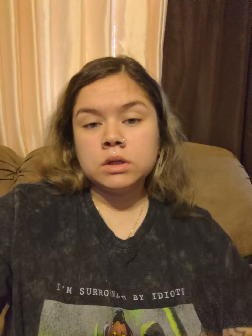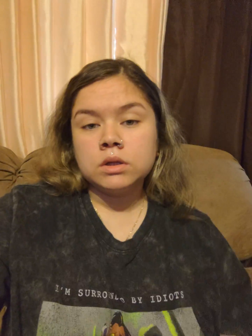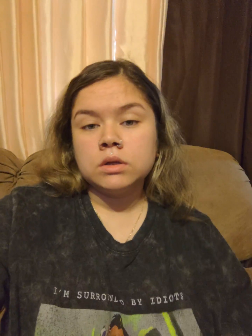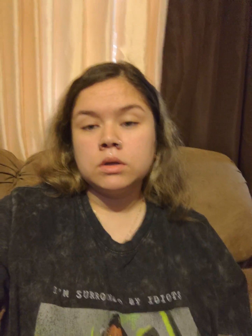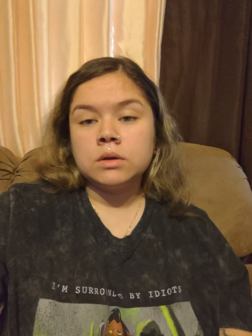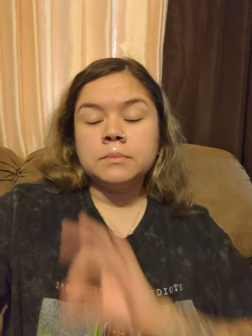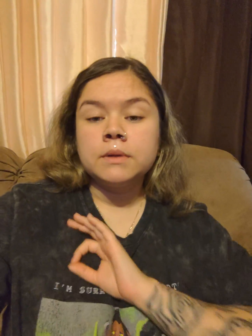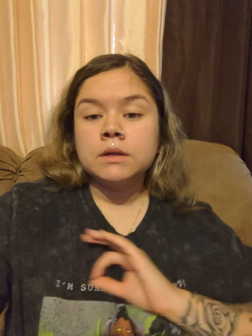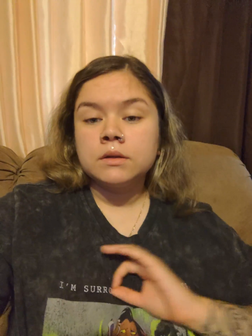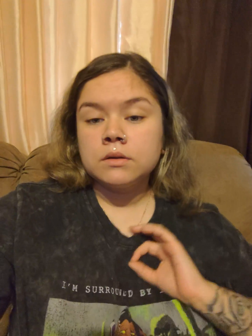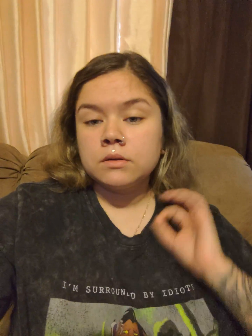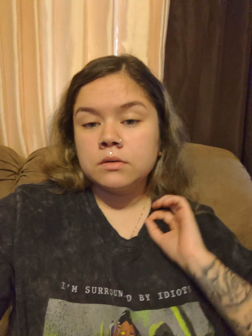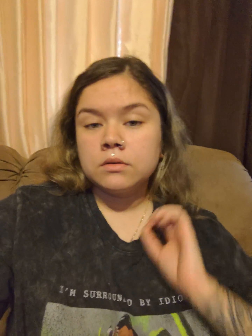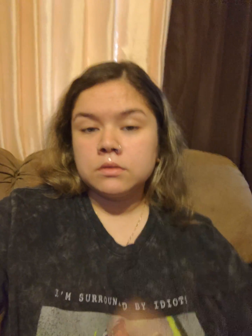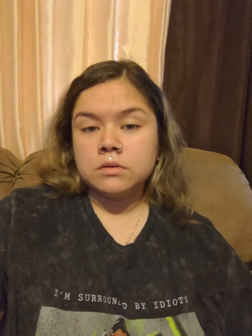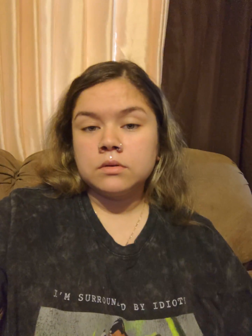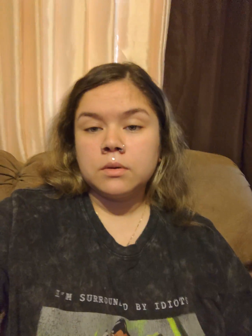beads